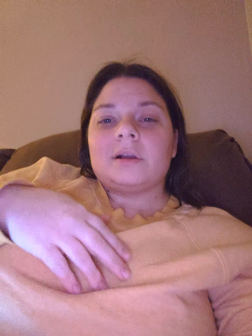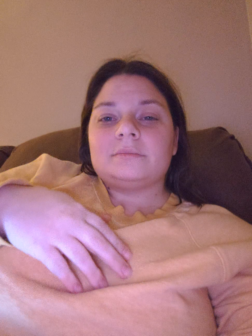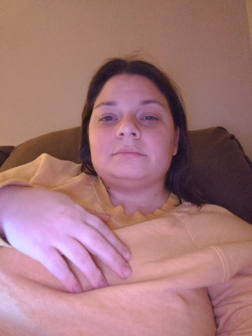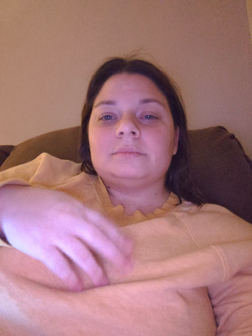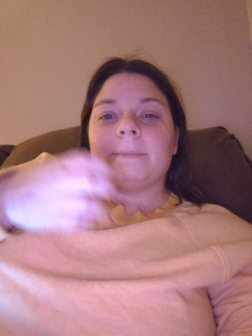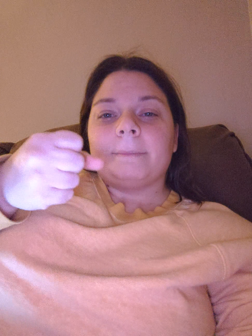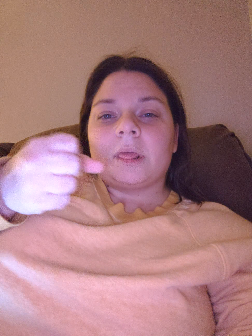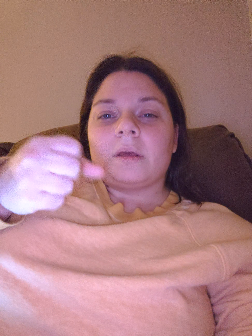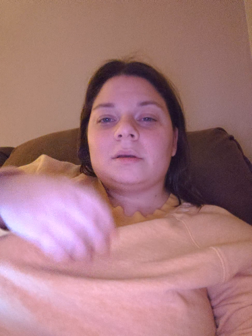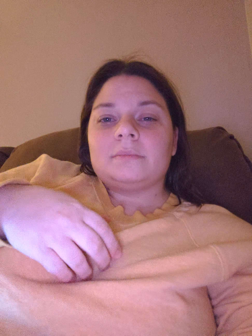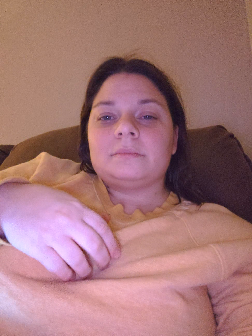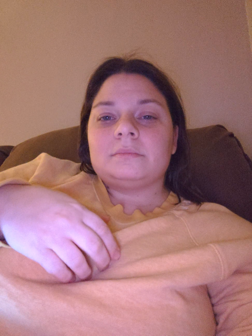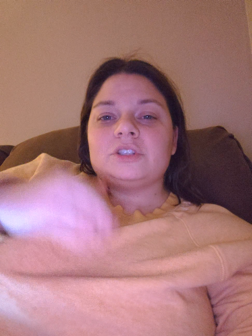milk